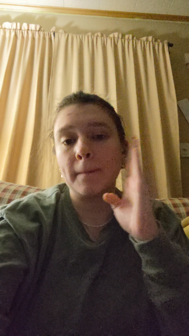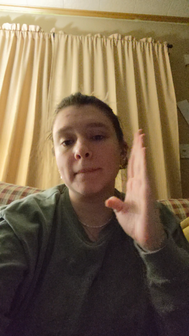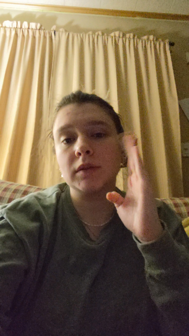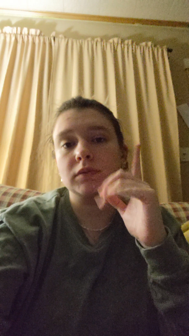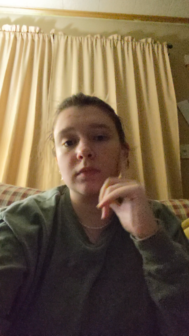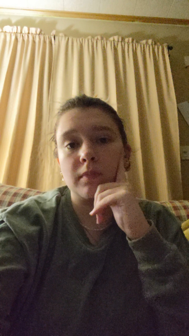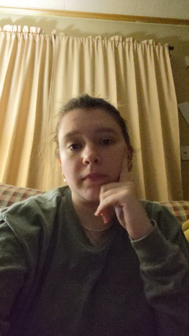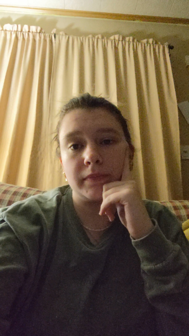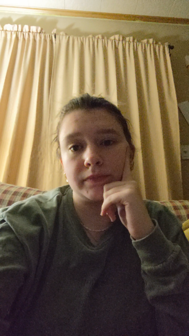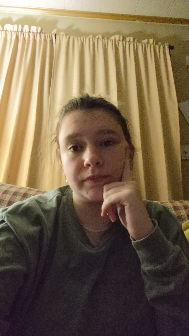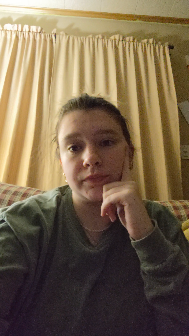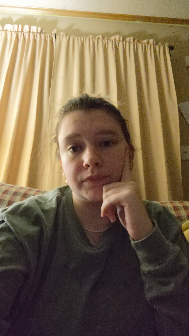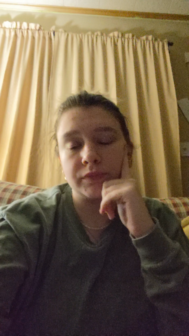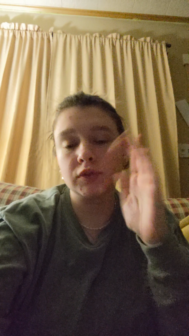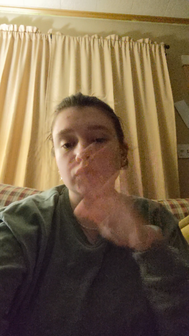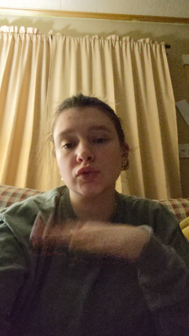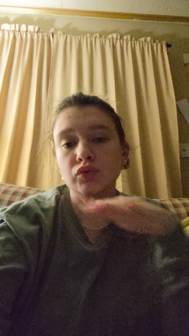children